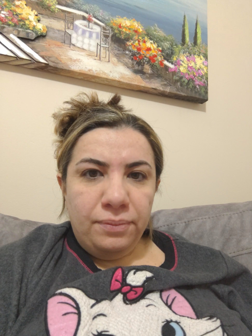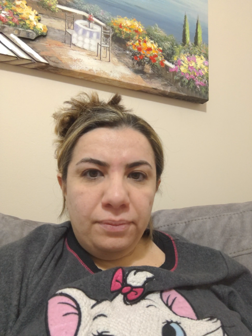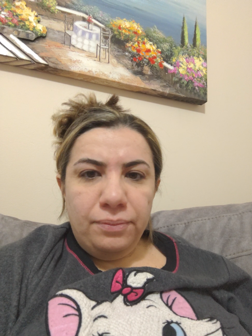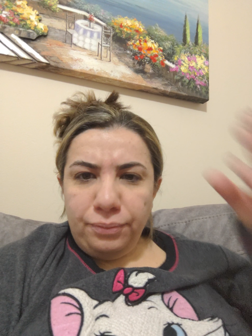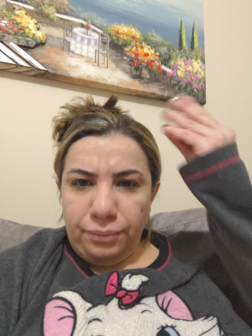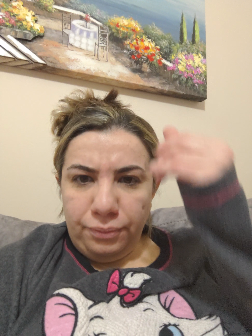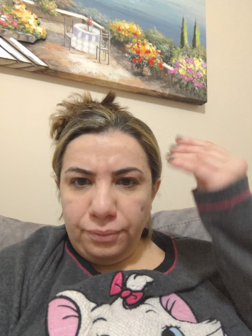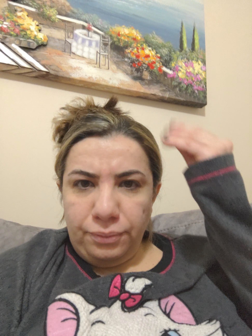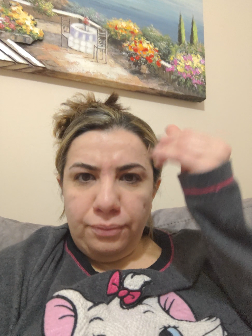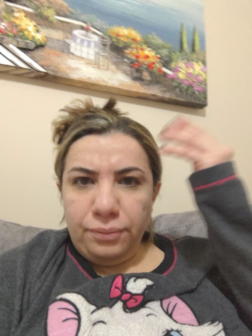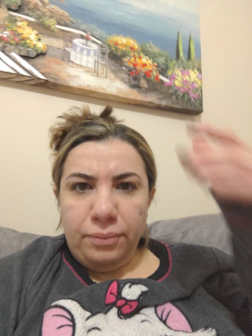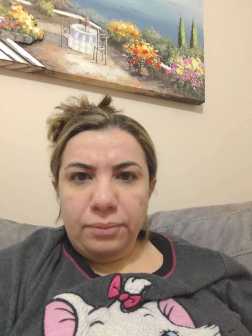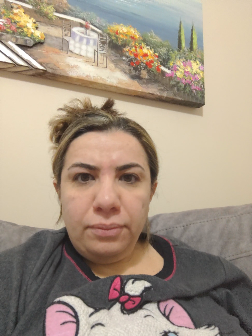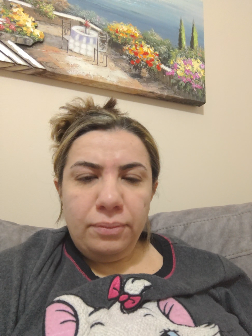think